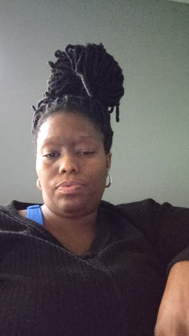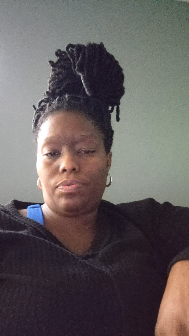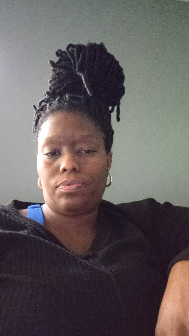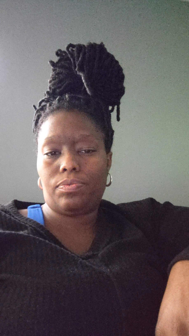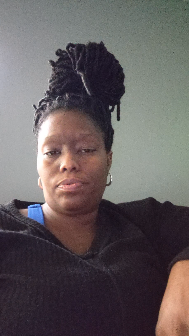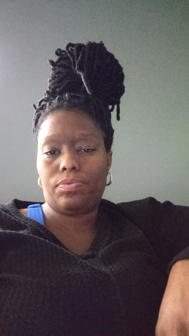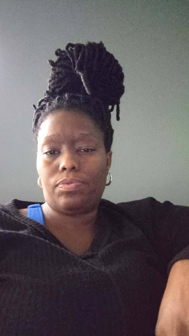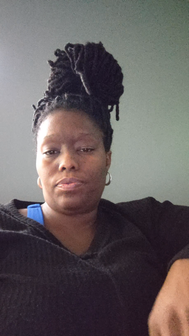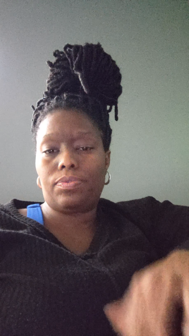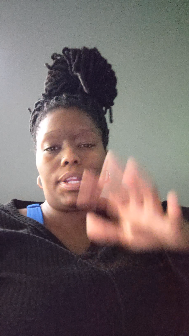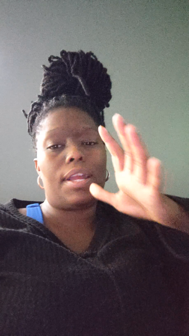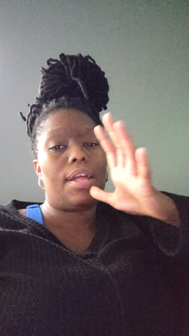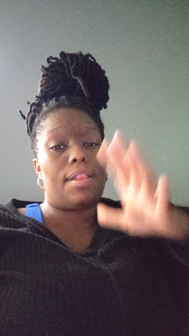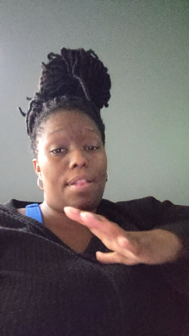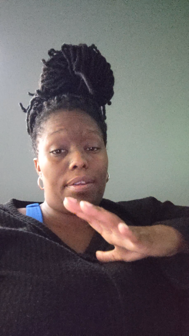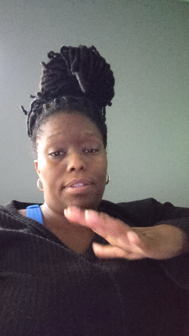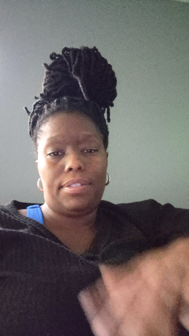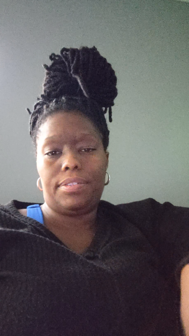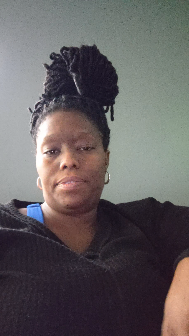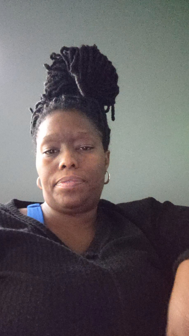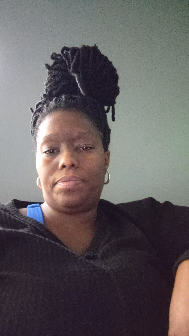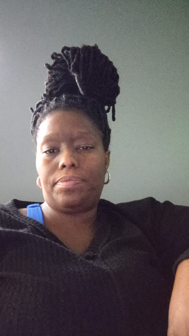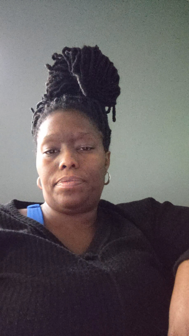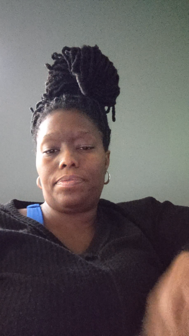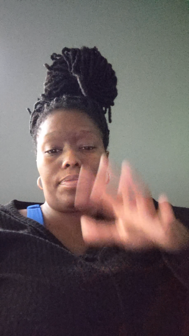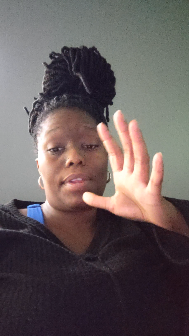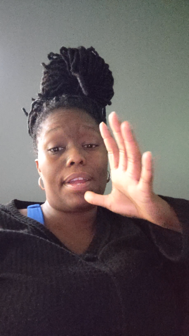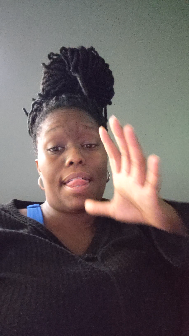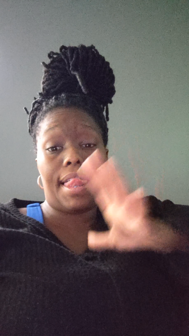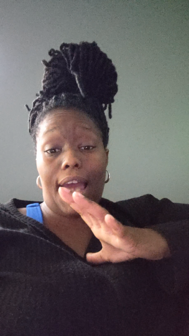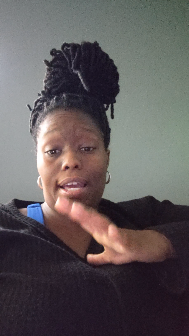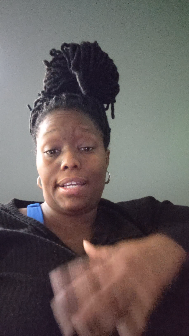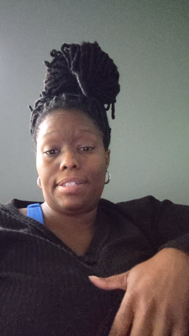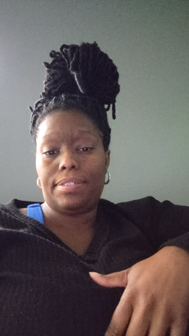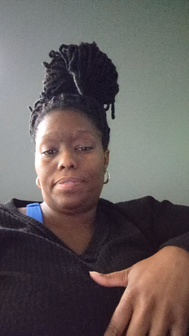lady